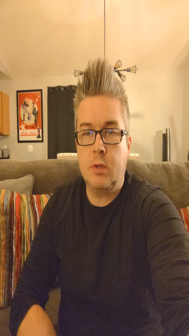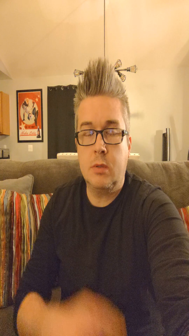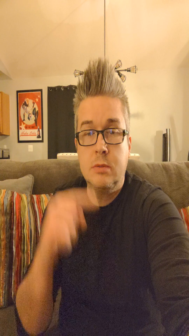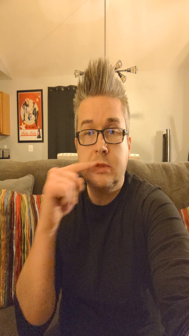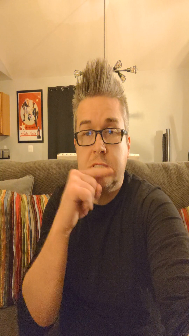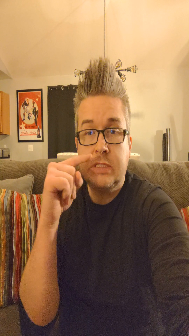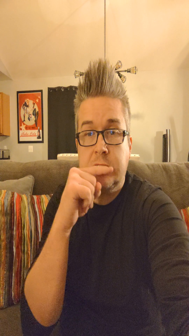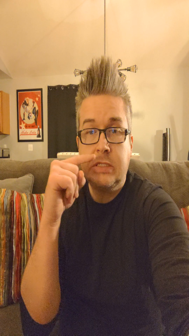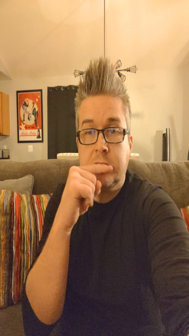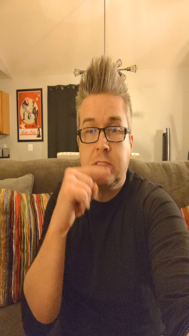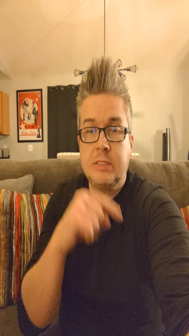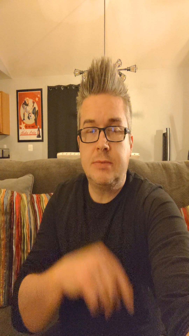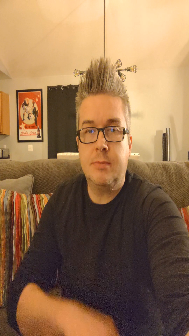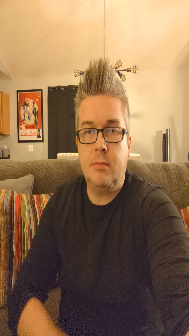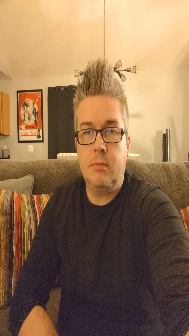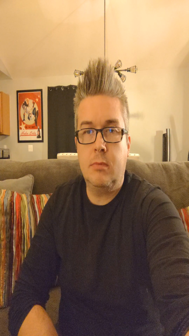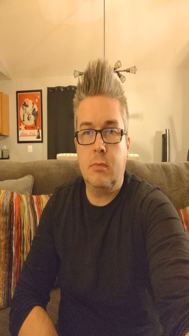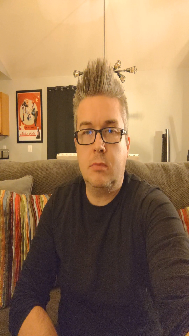toothbrush